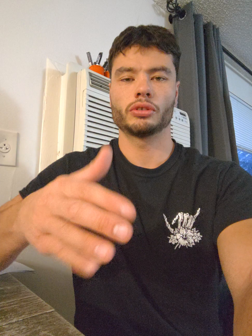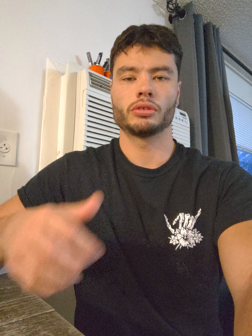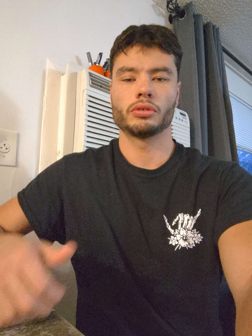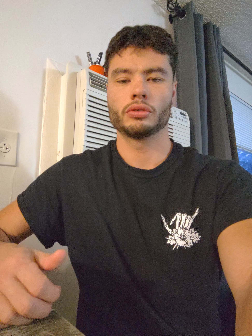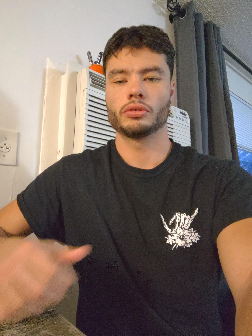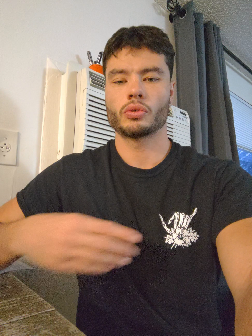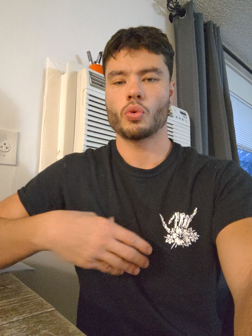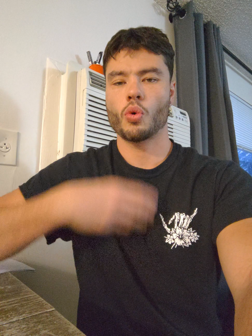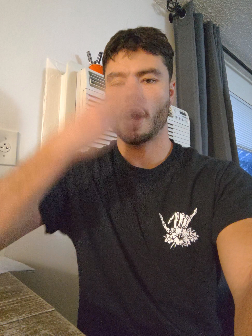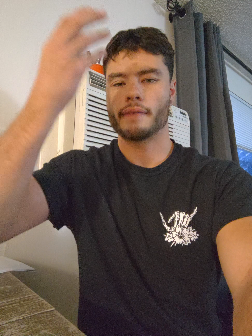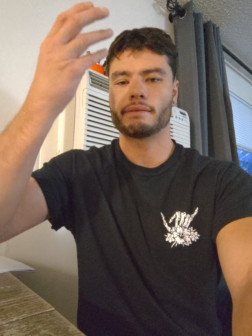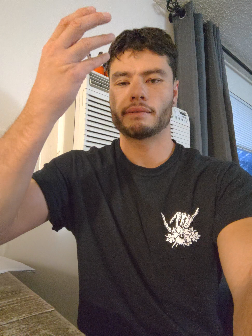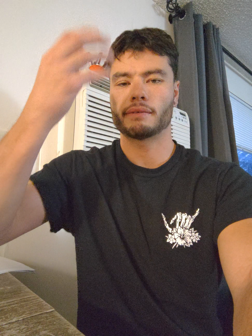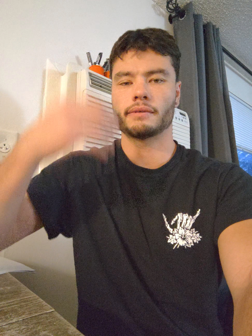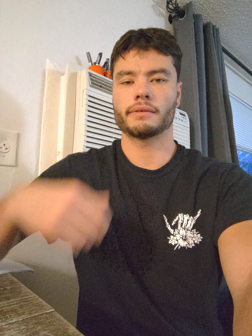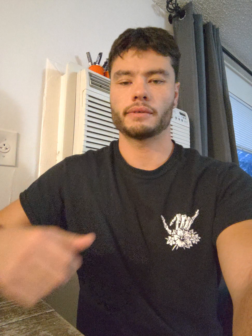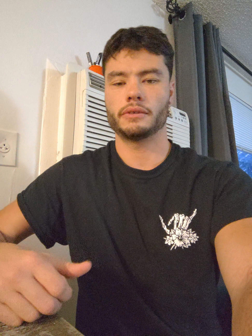giraffe